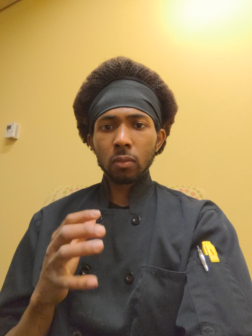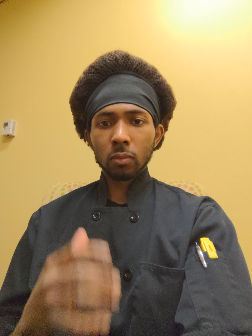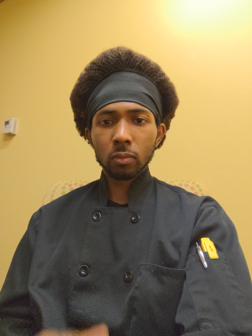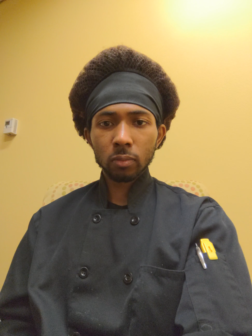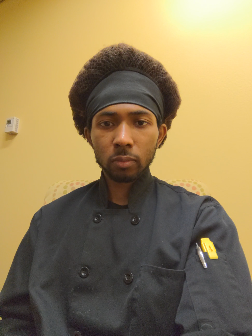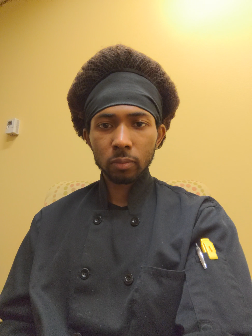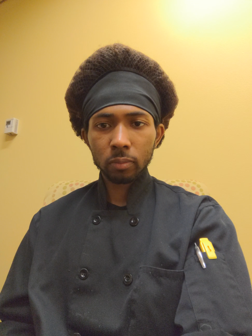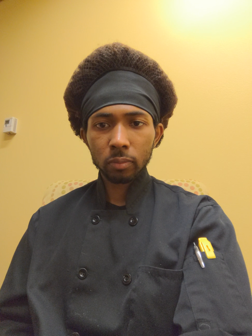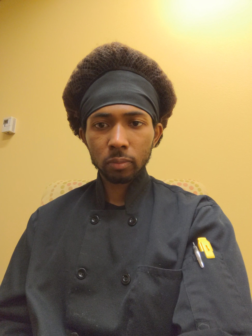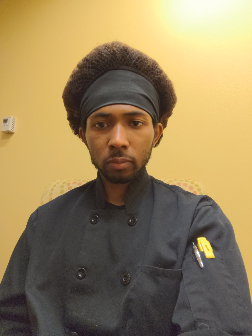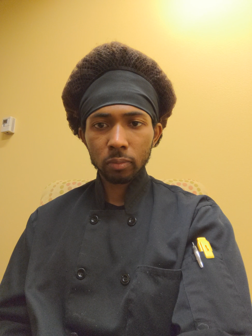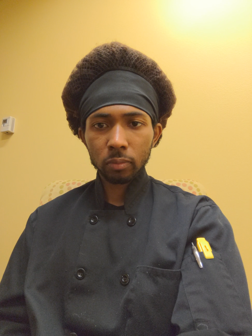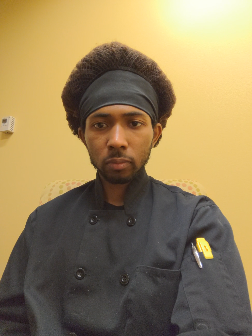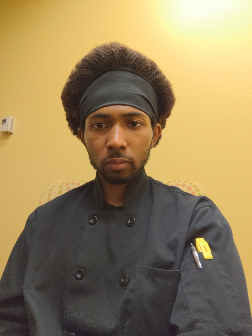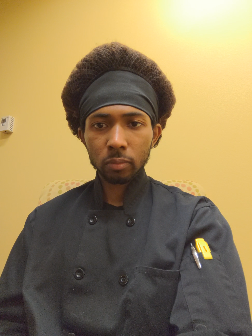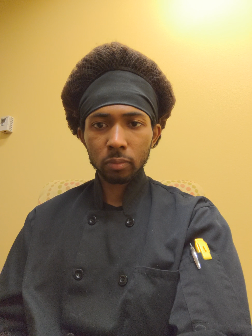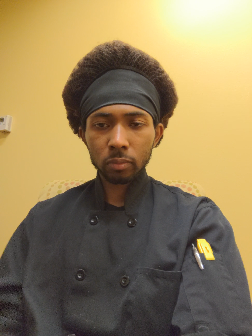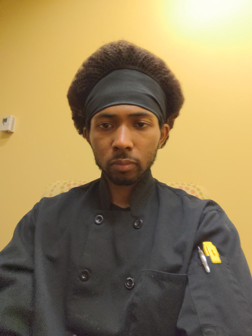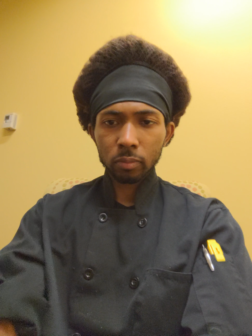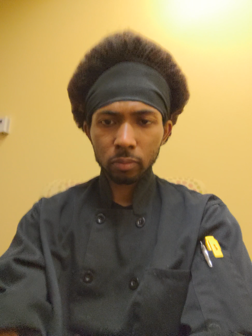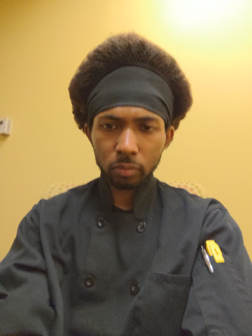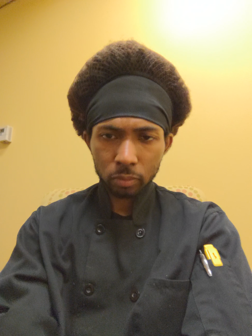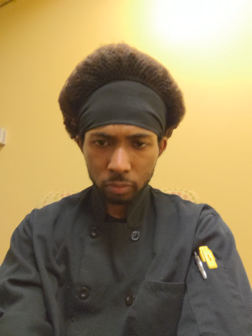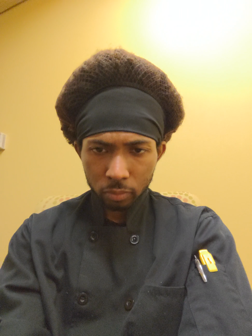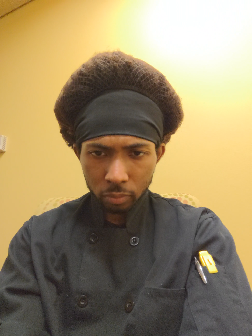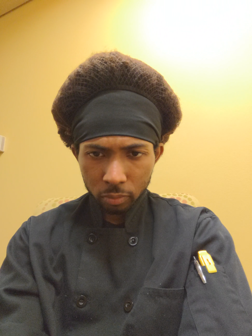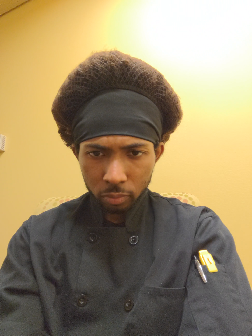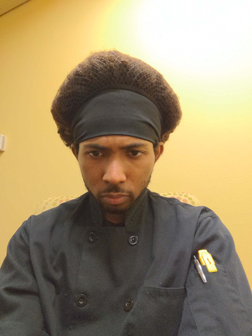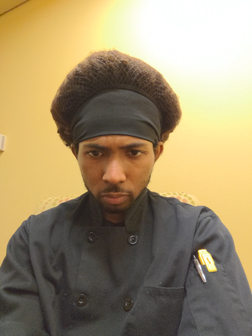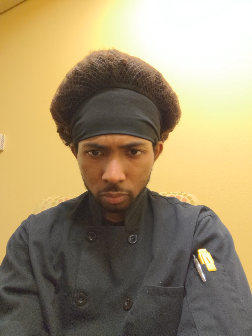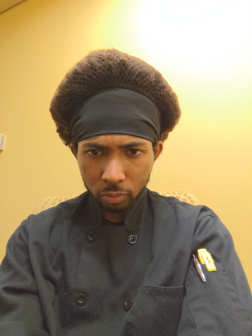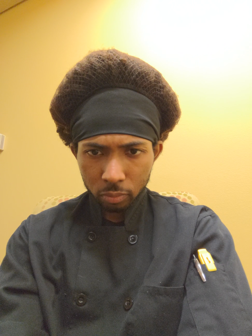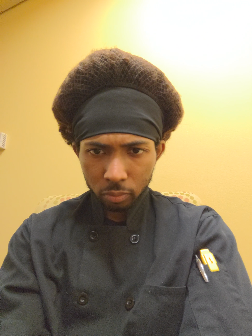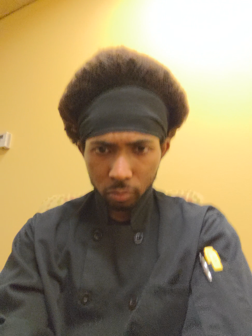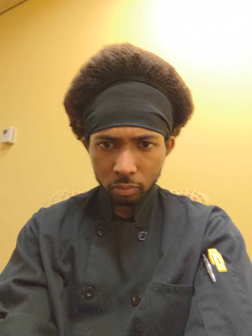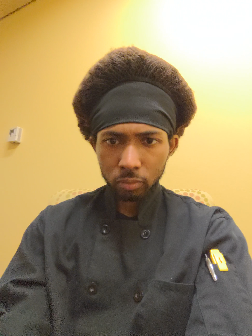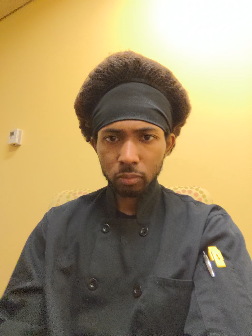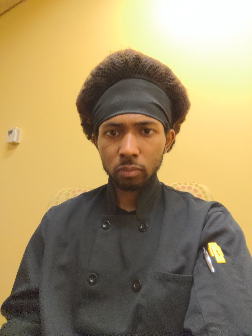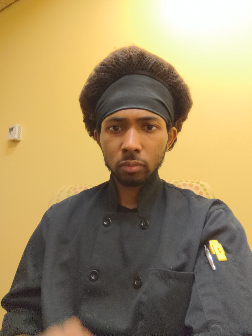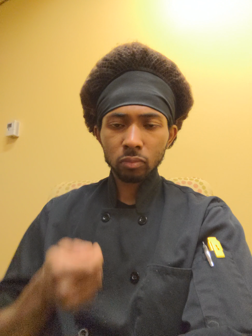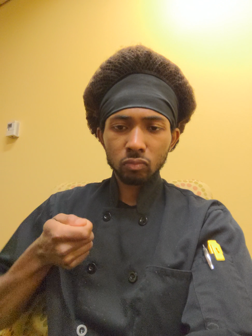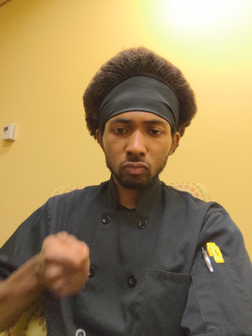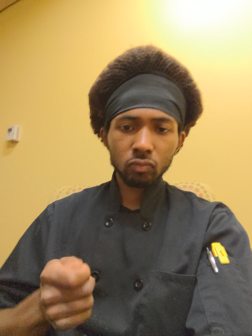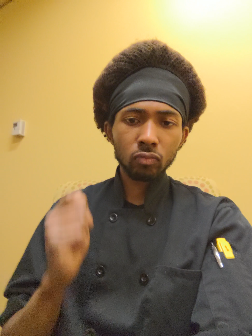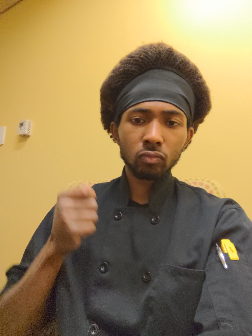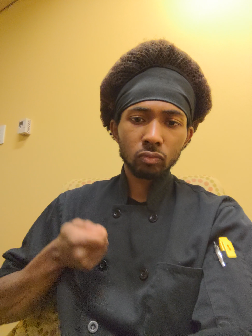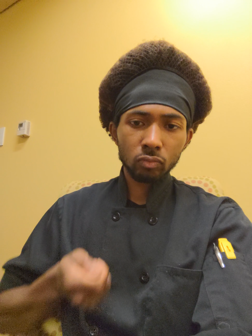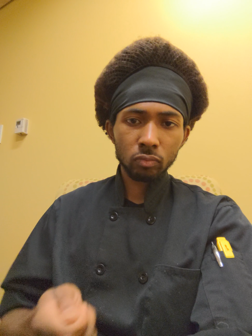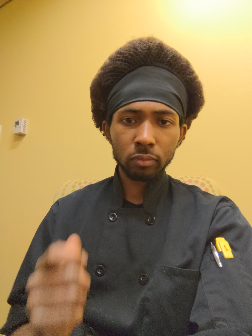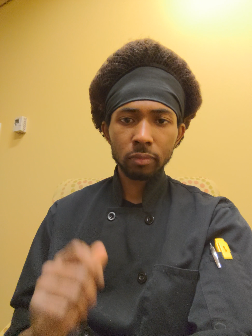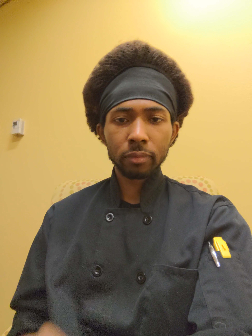shovel